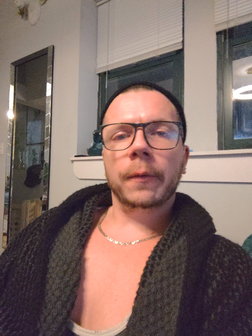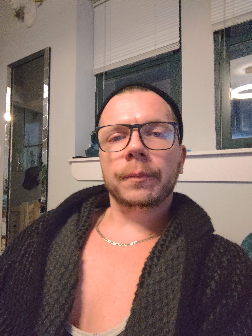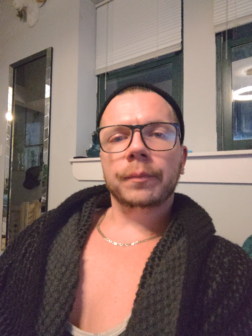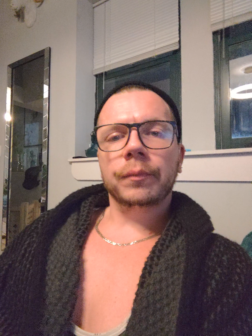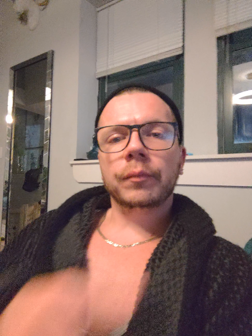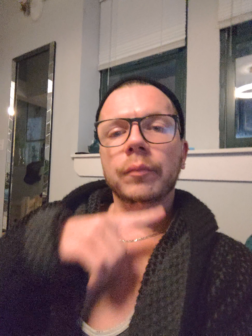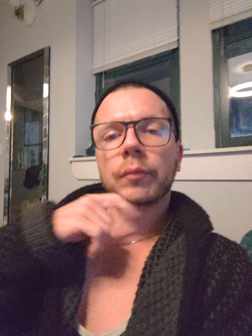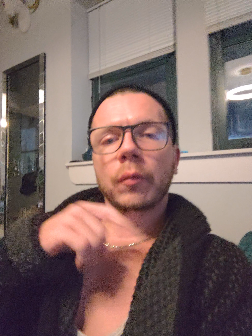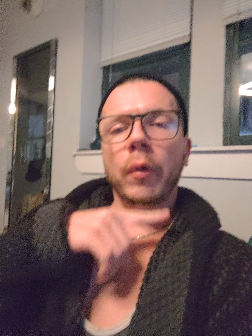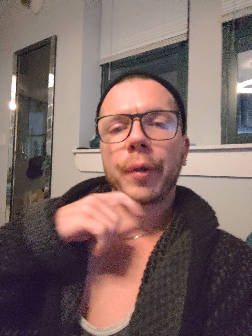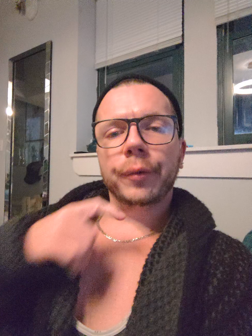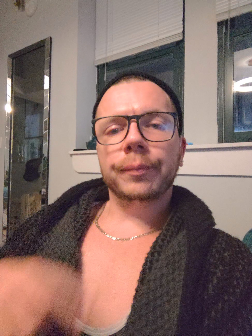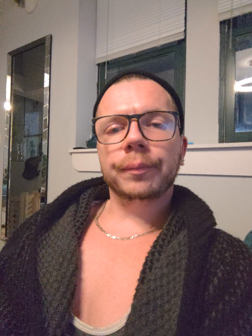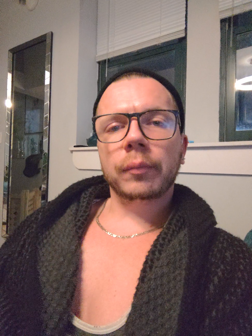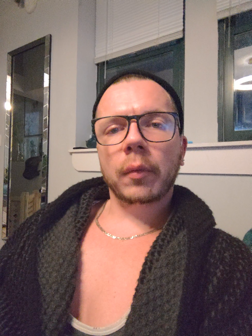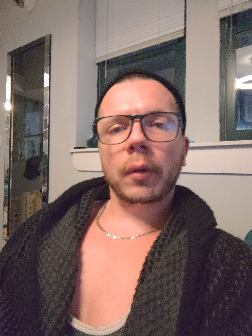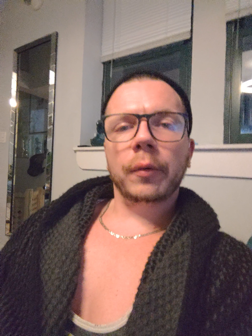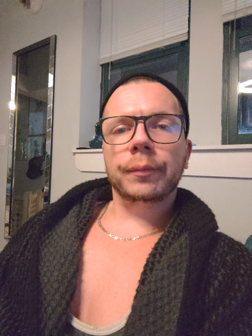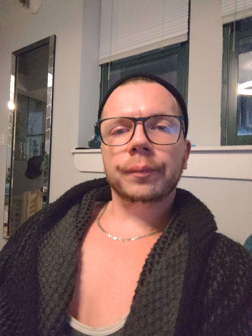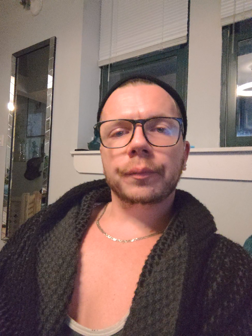dryer